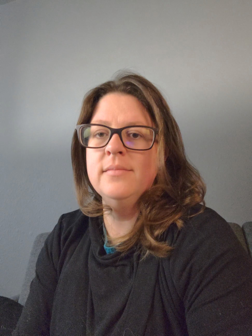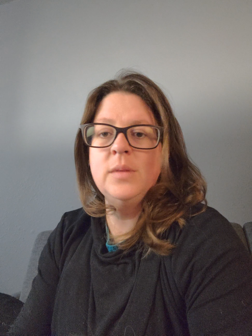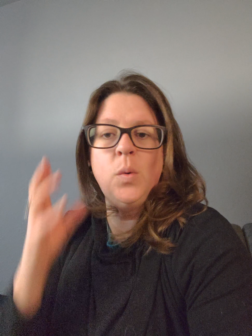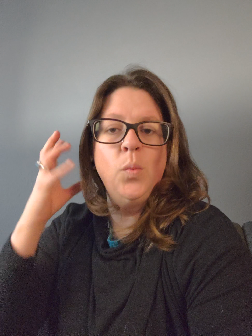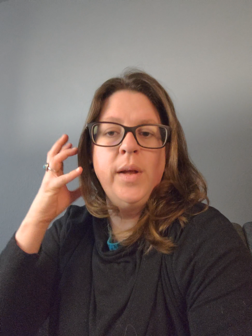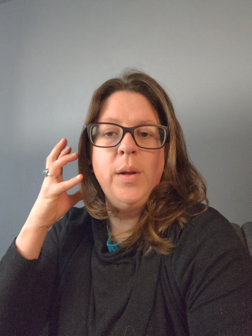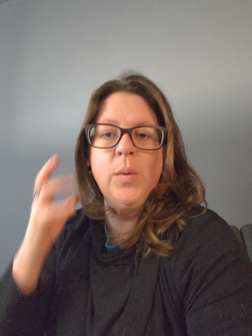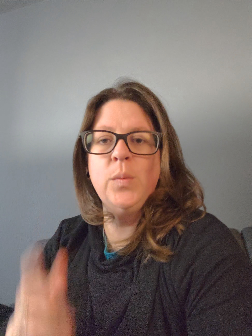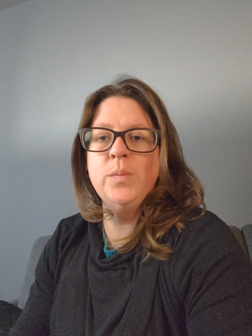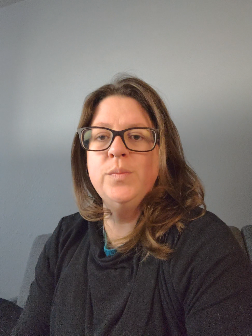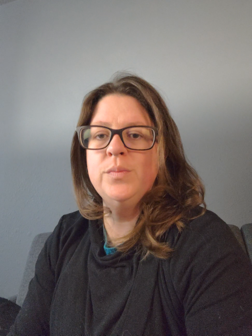radio